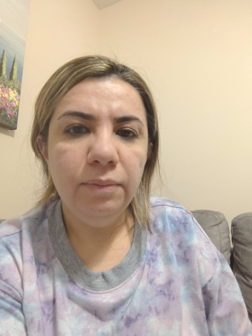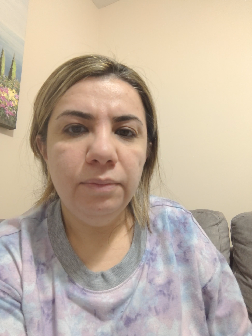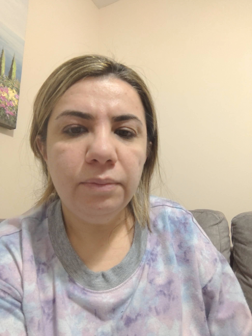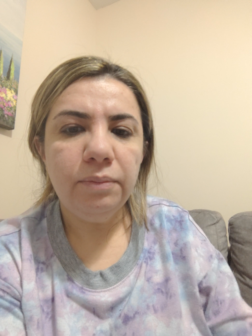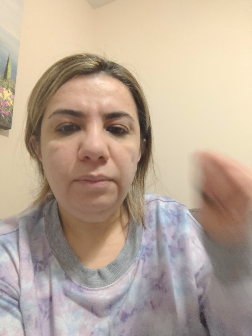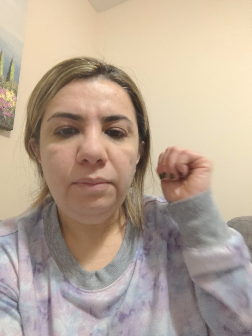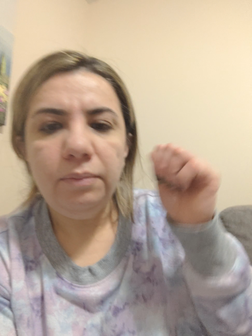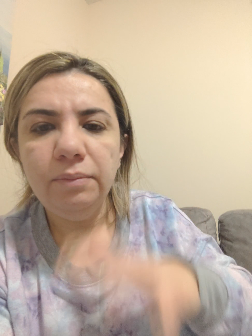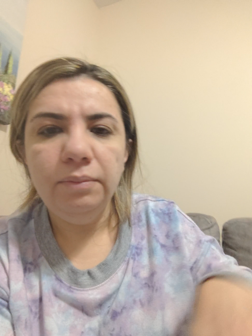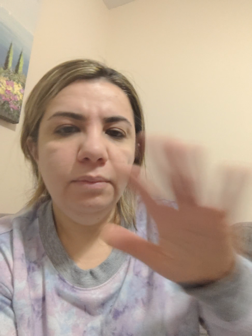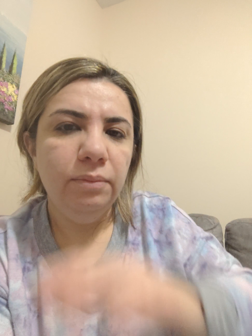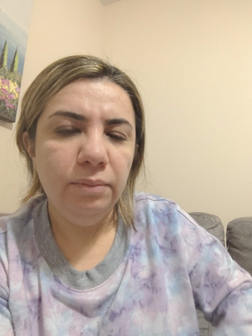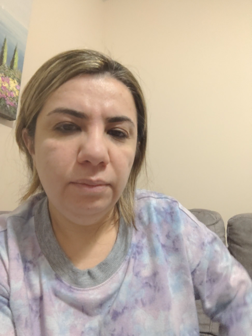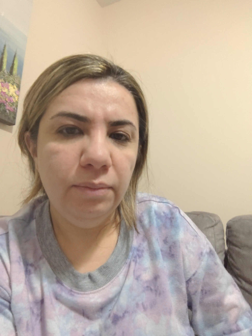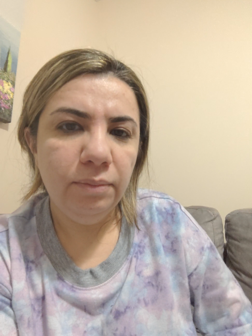backyard